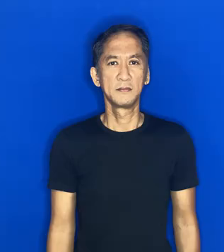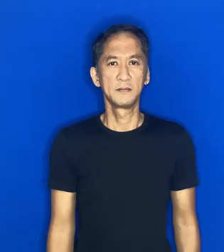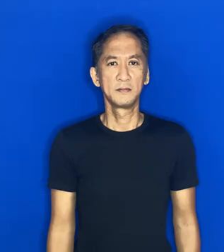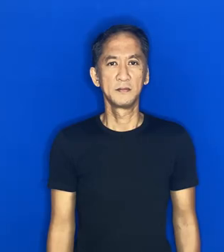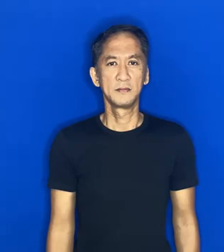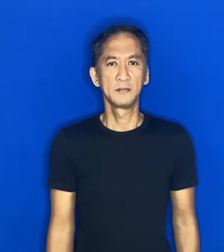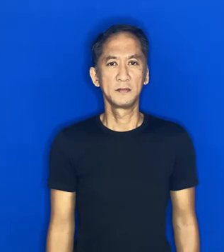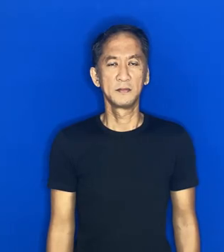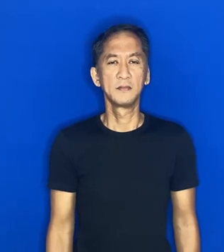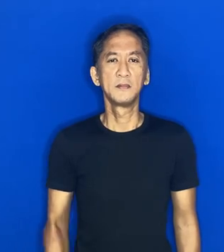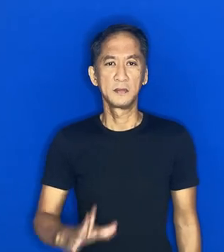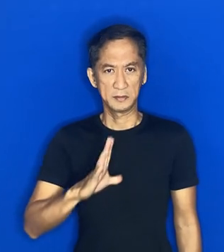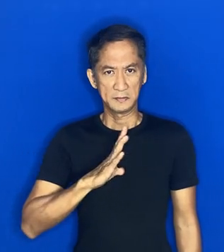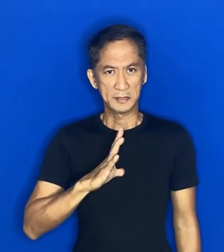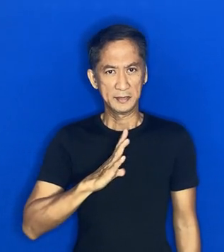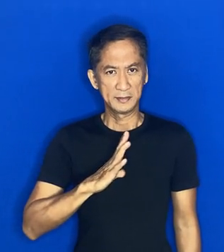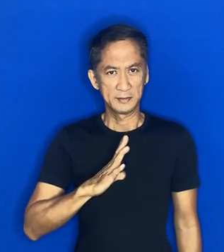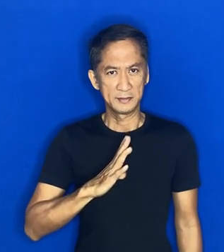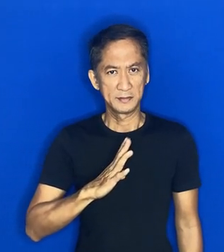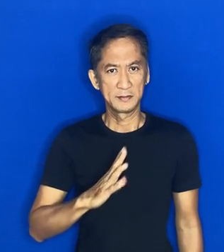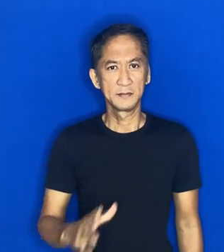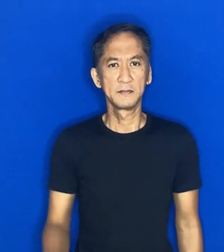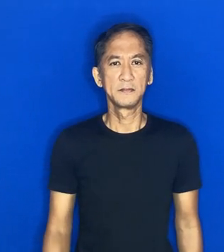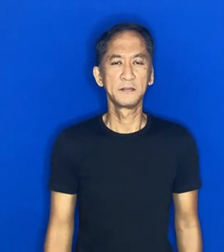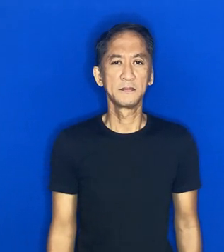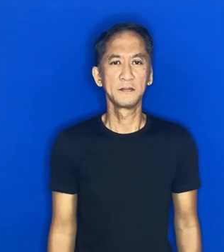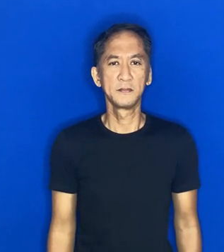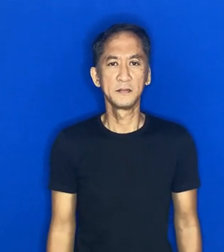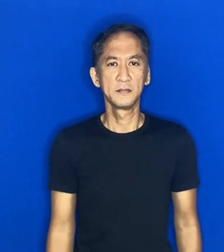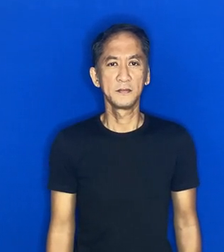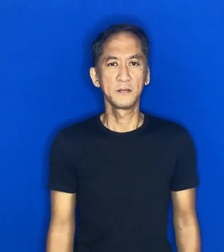im fine